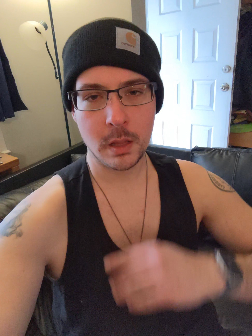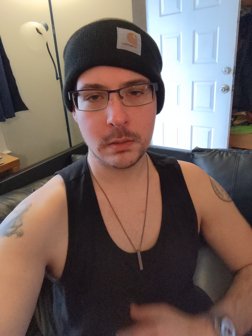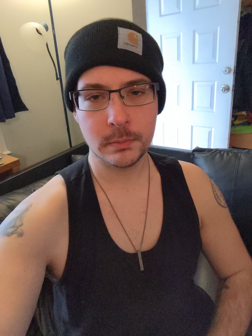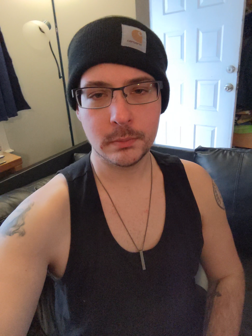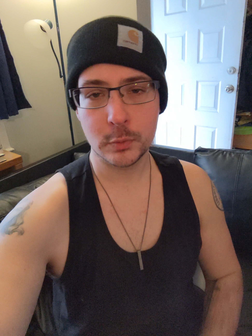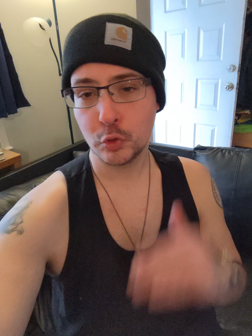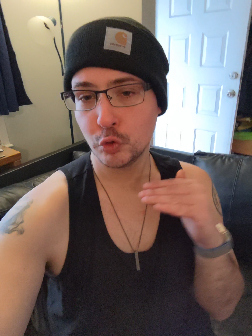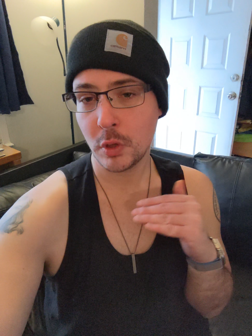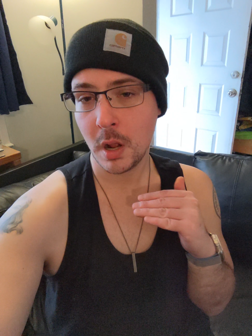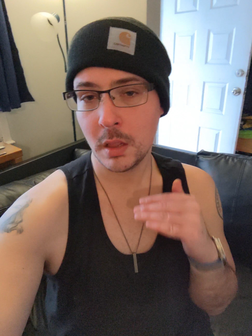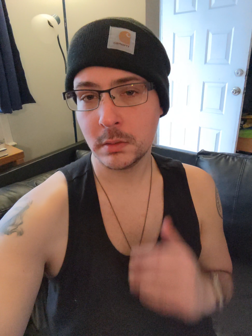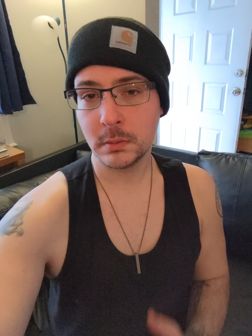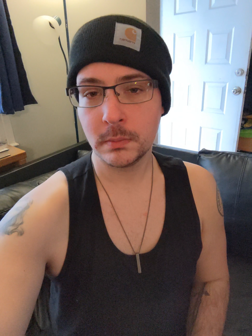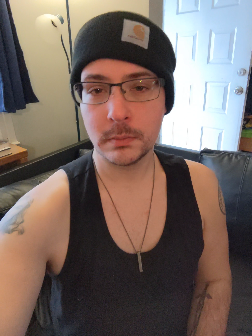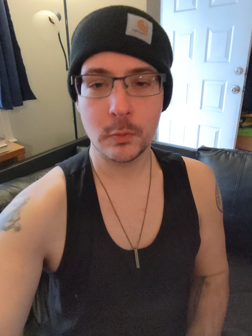child